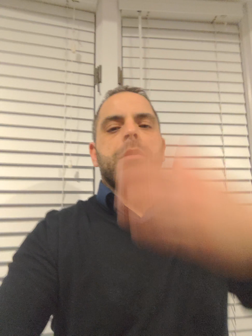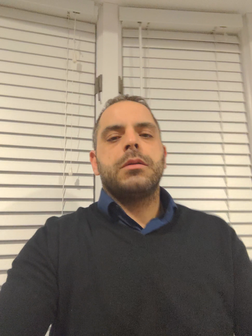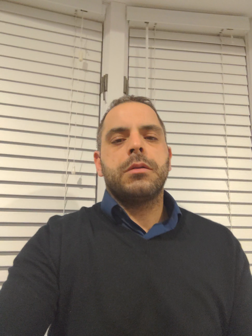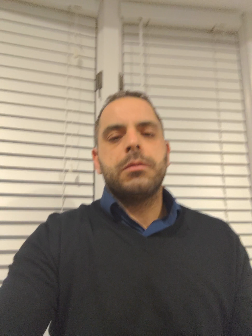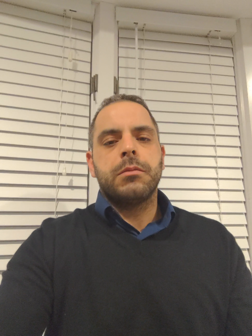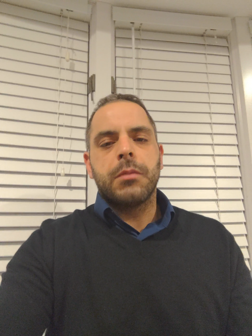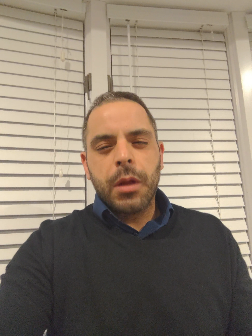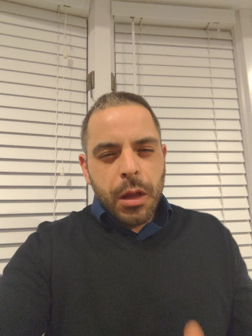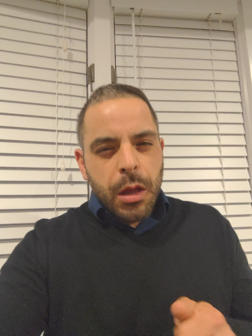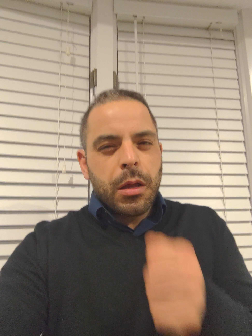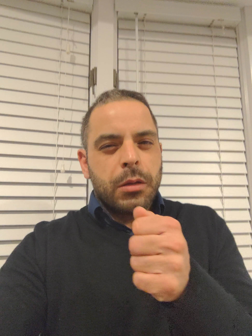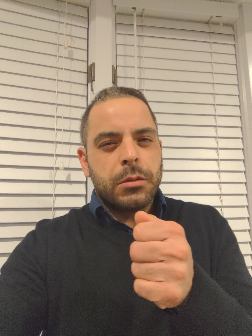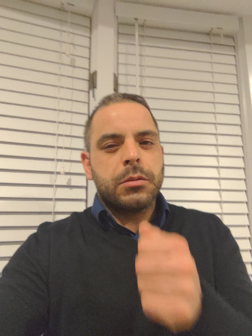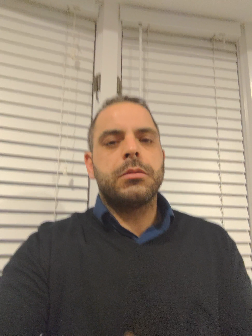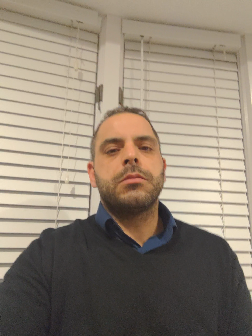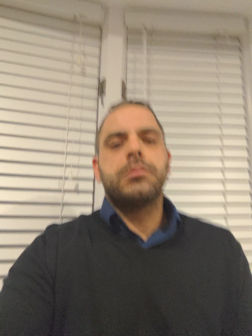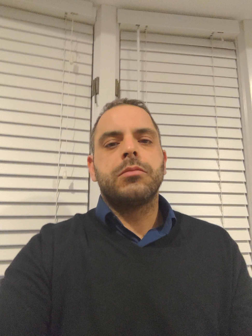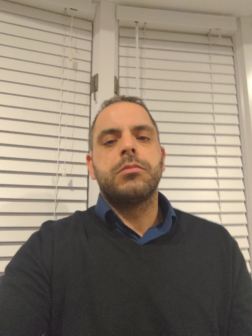hide